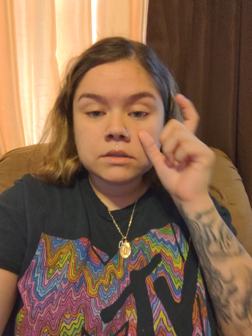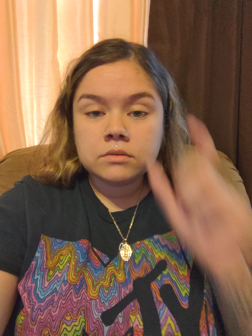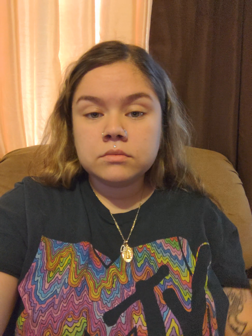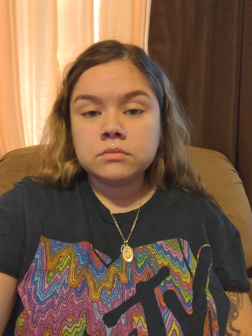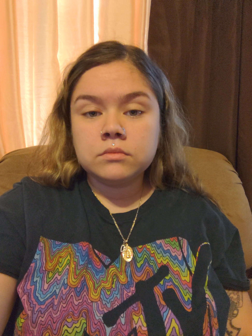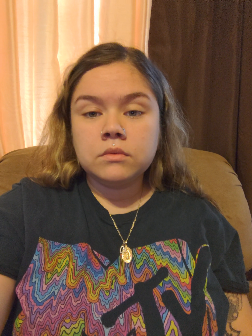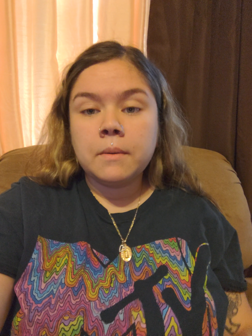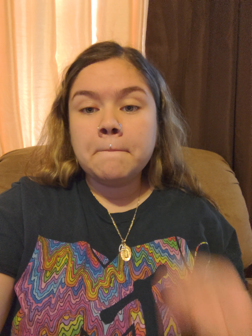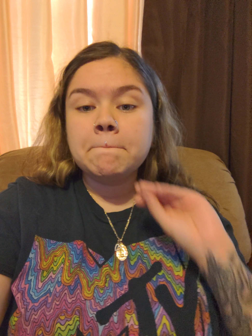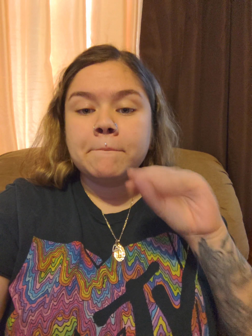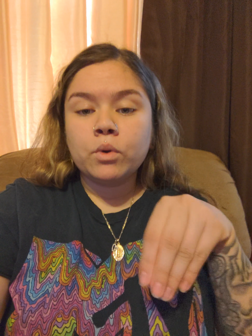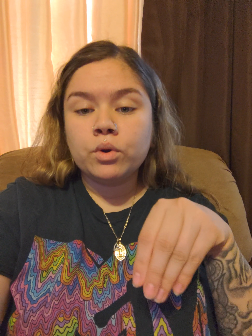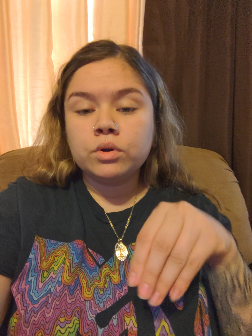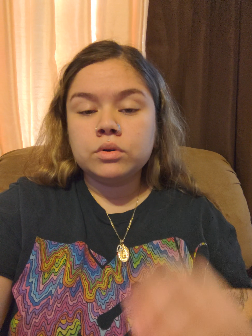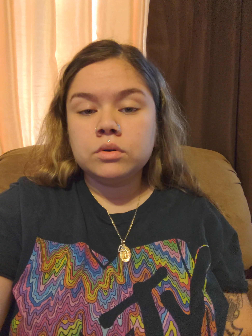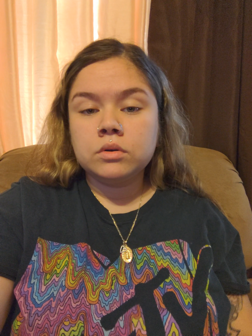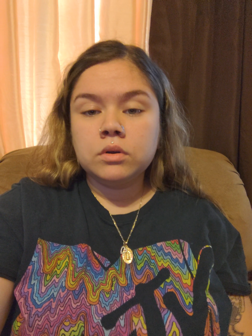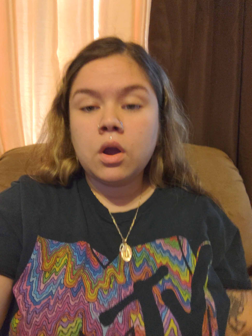put